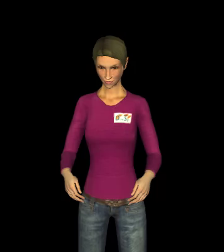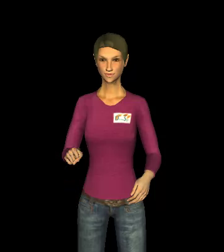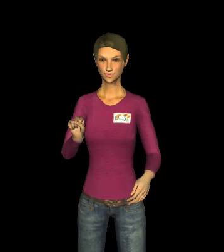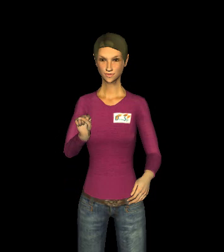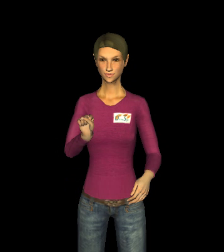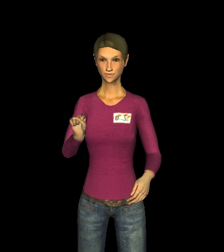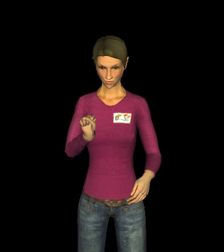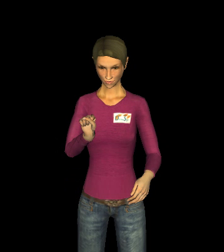أخت